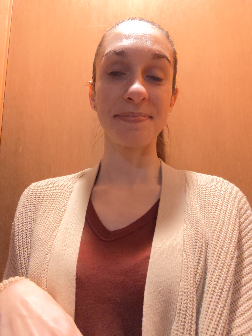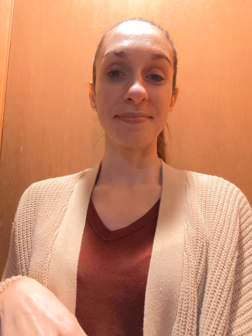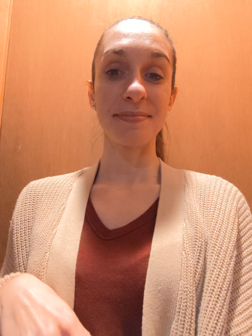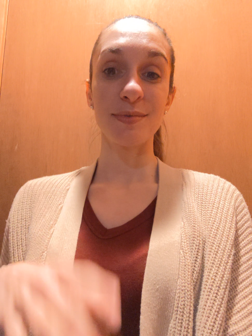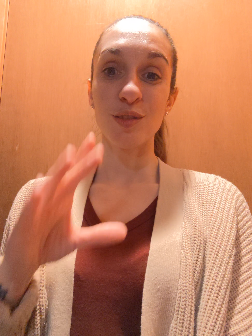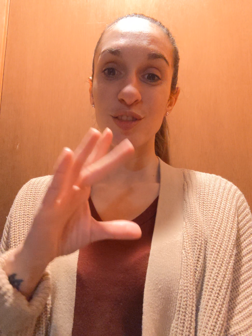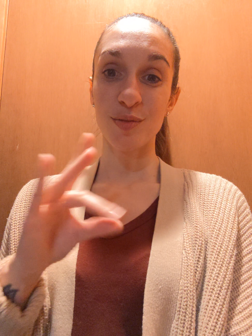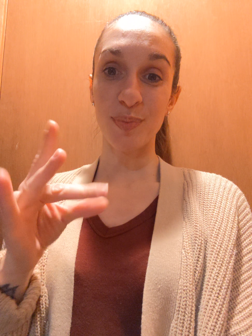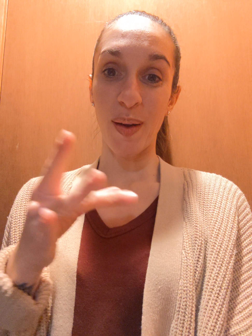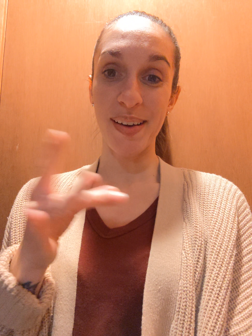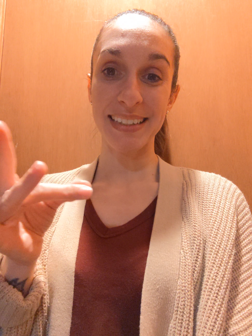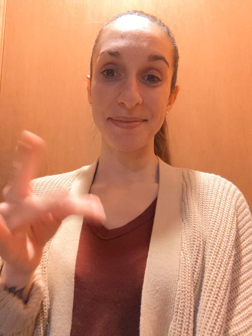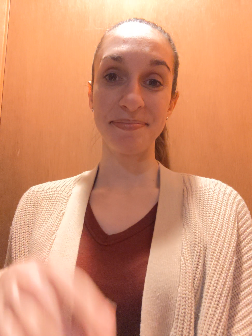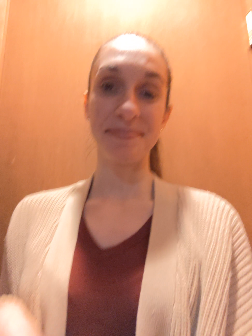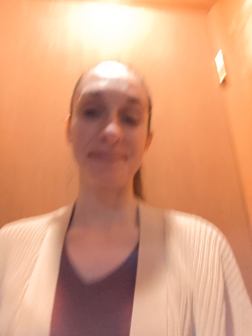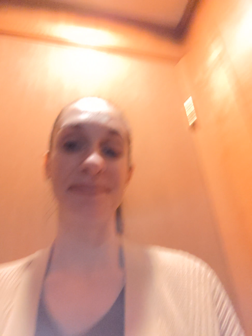story